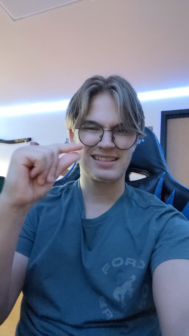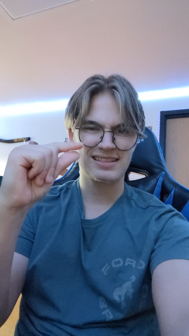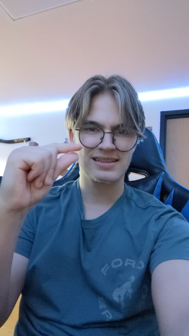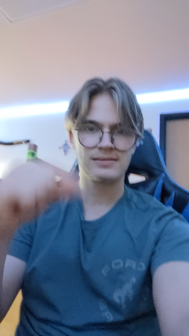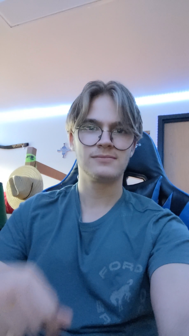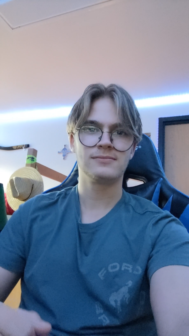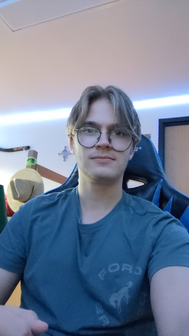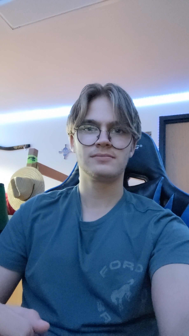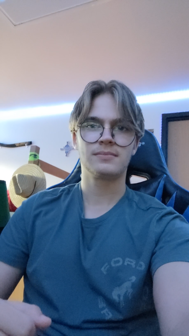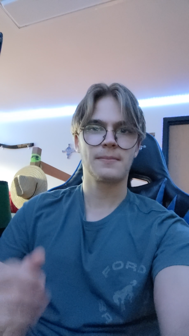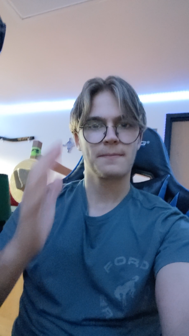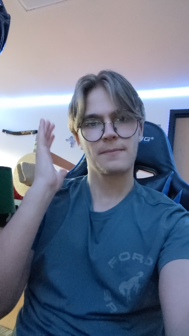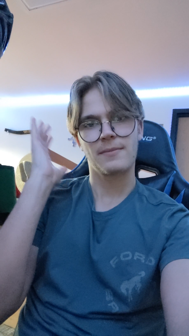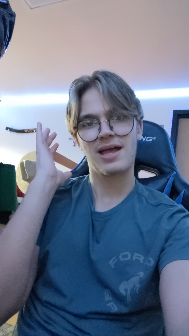pillow